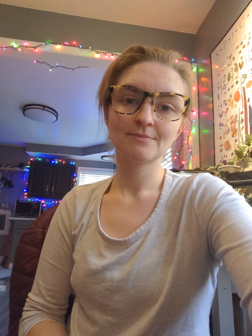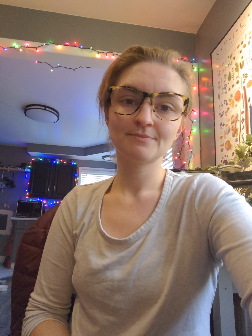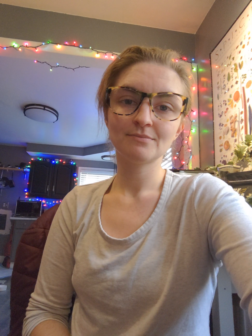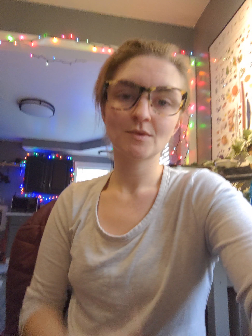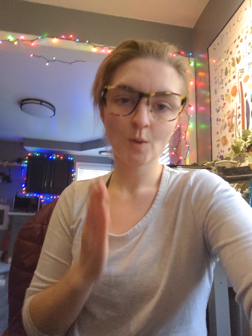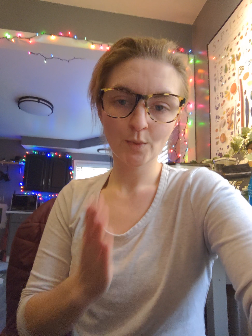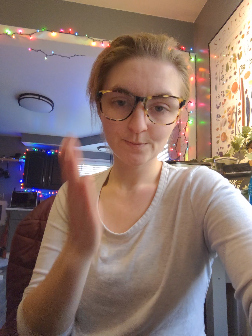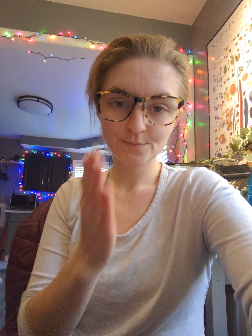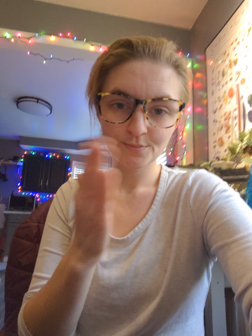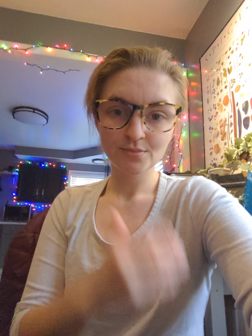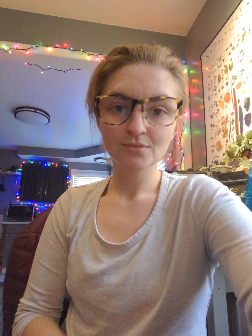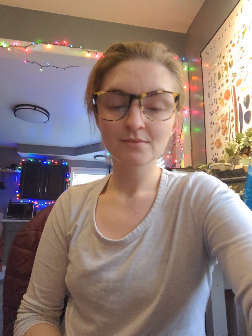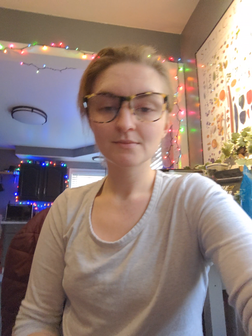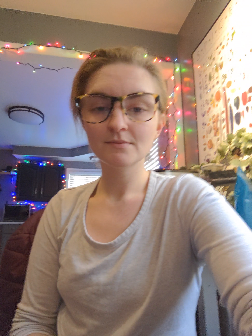boat